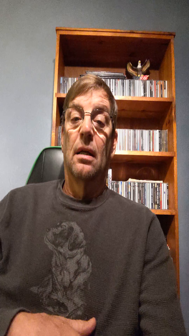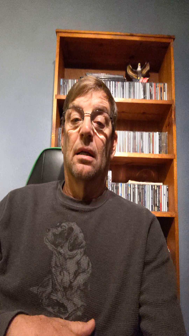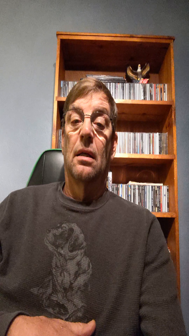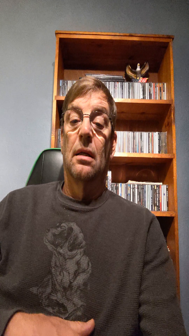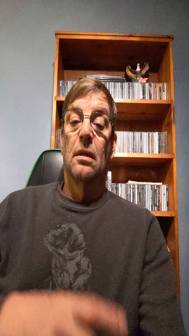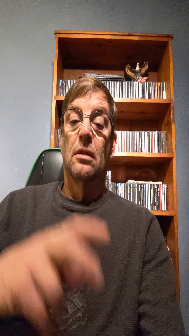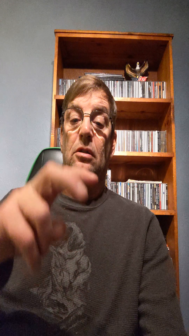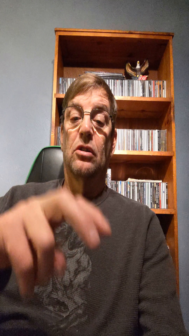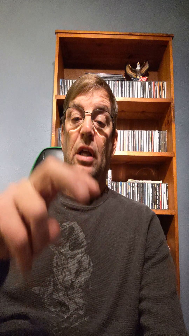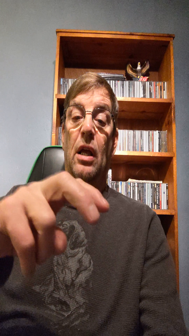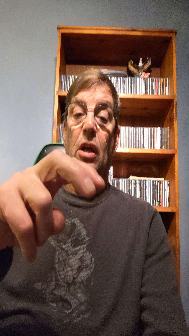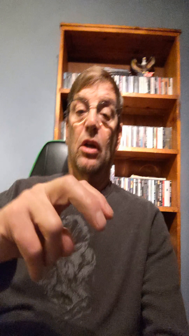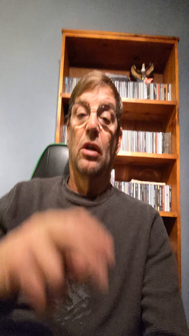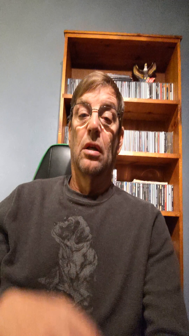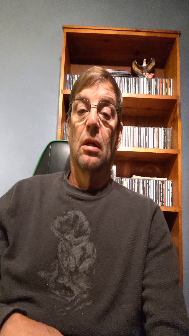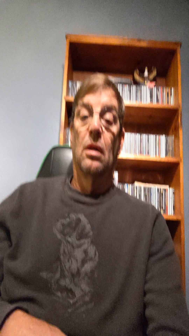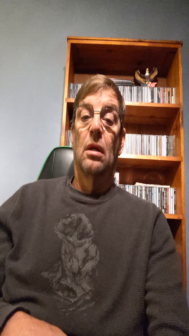chair